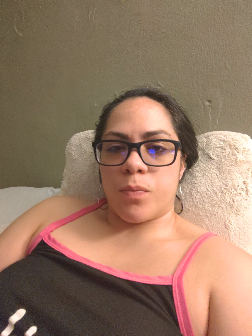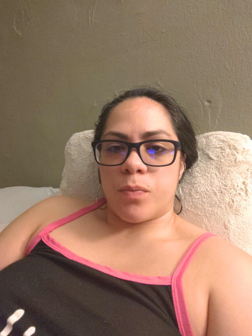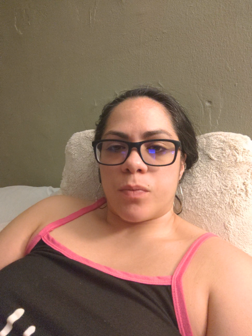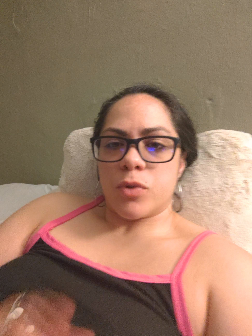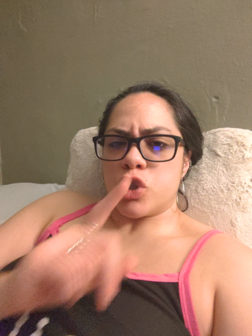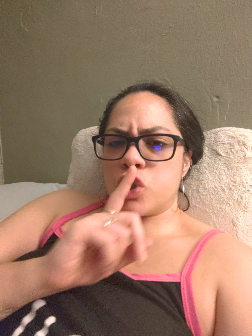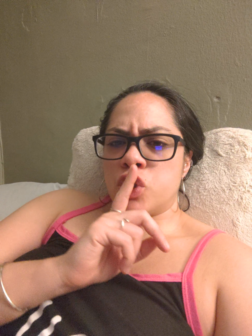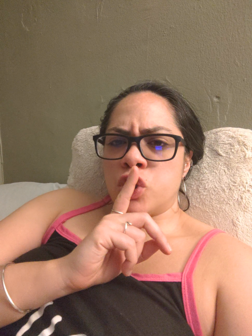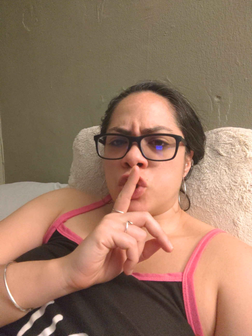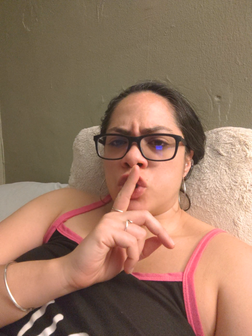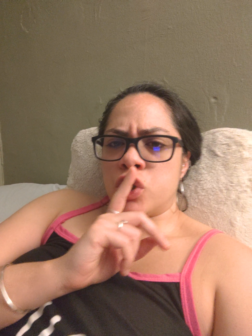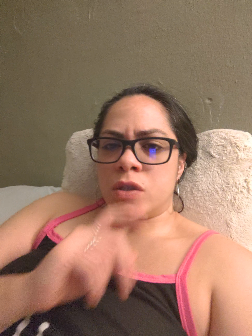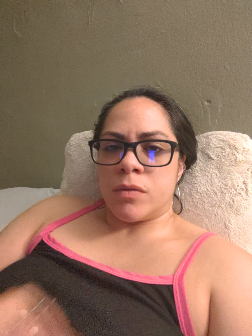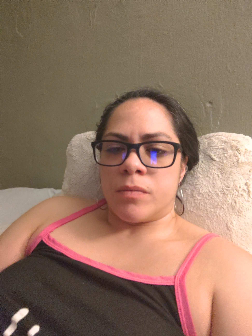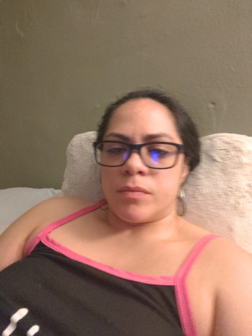shhh